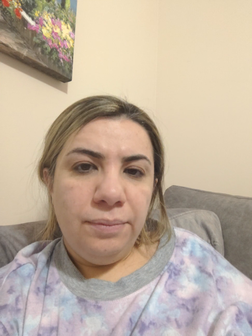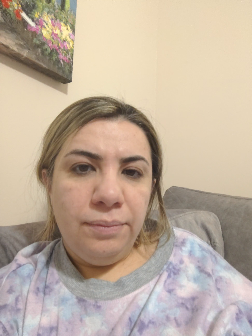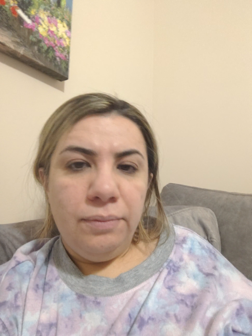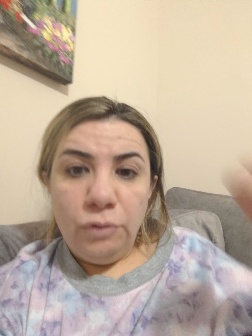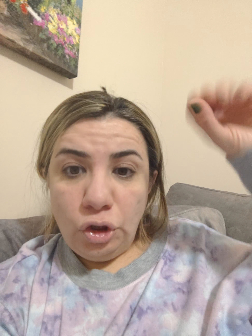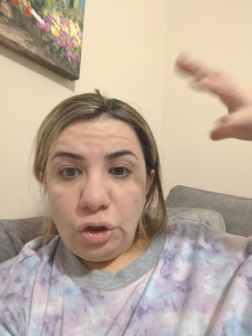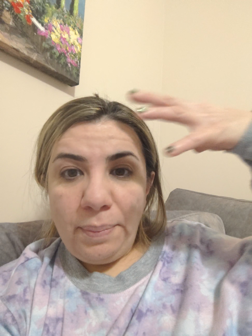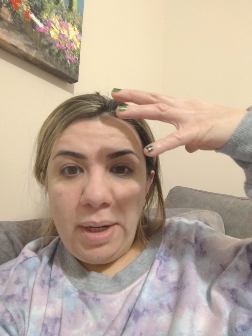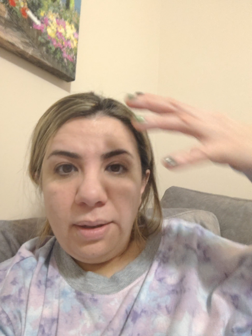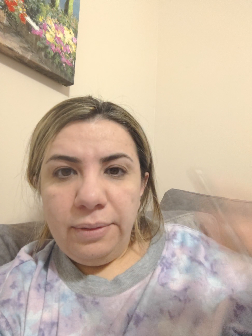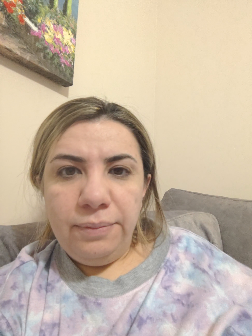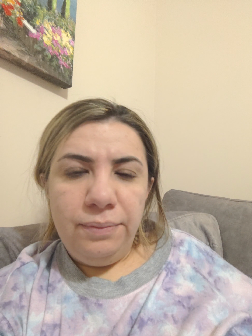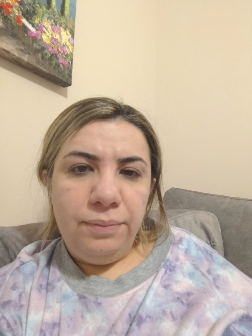sun